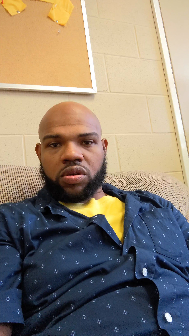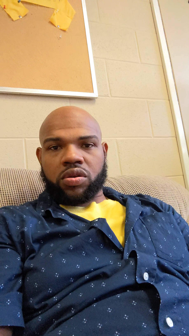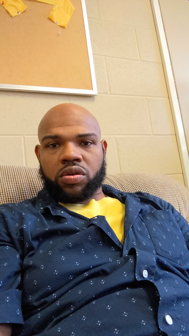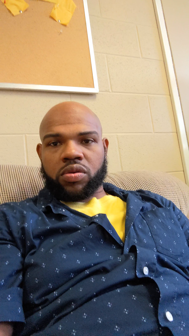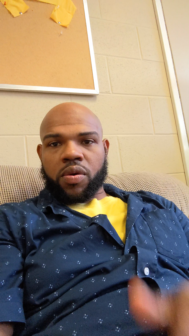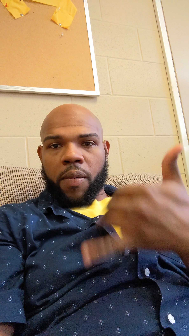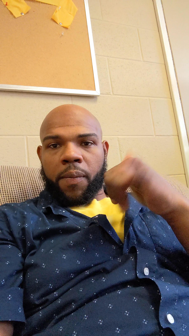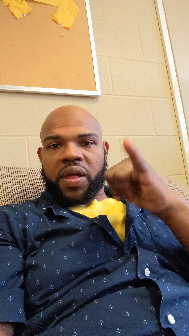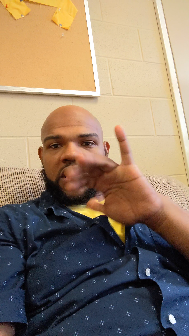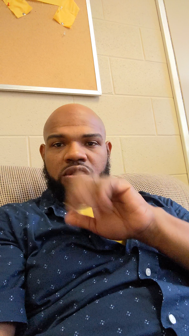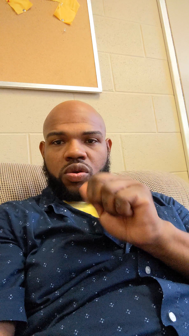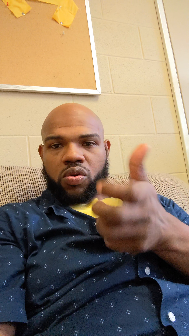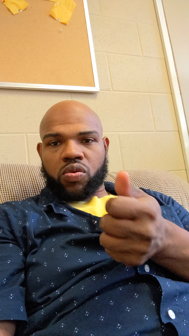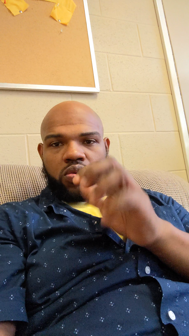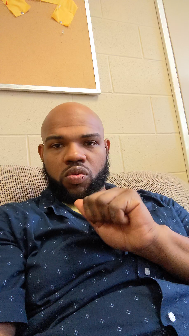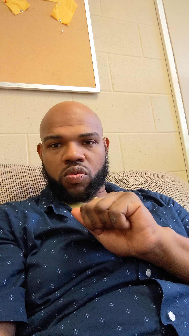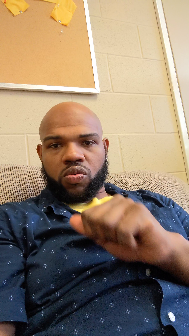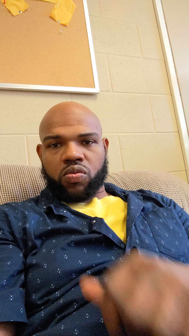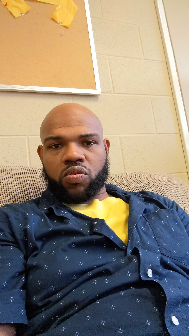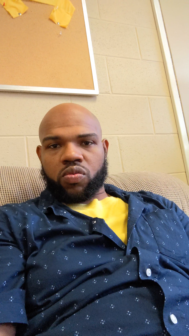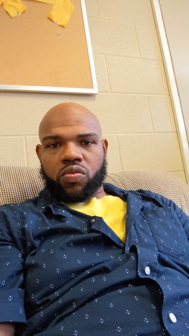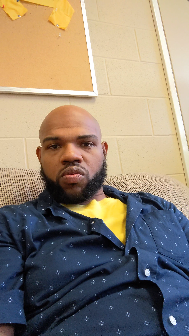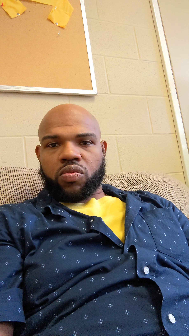play dough